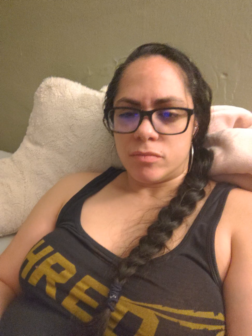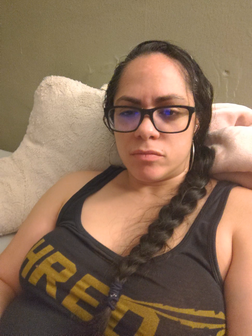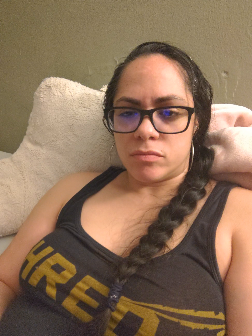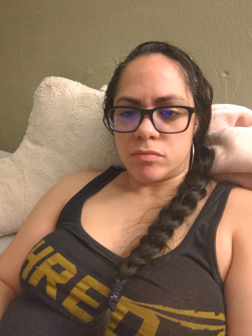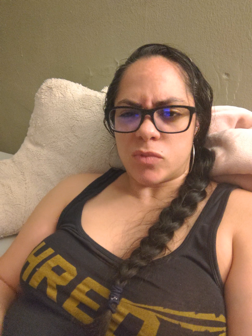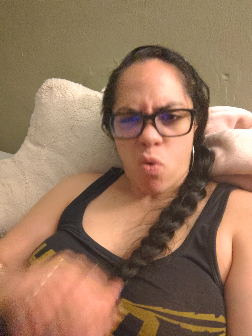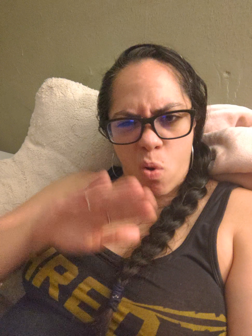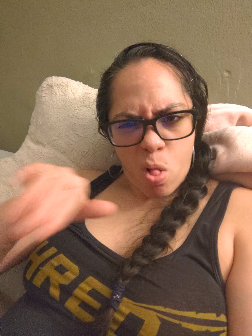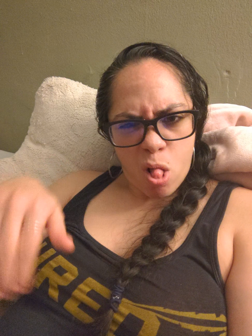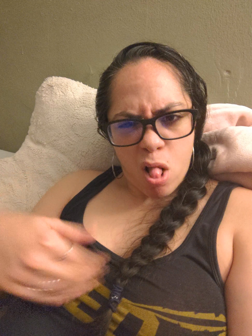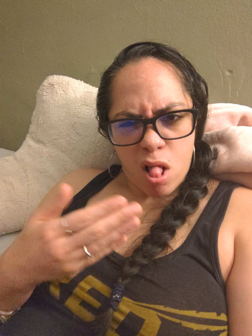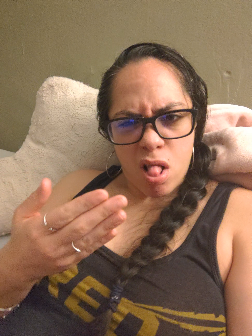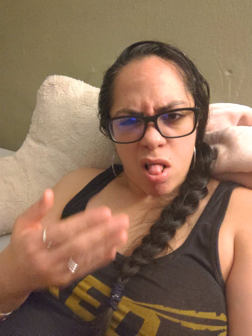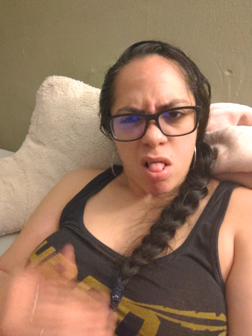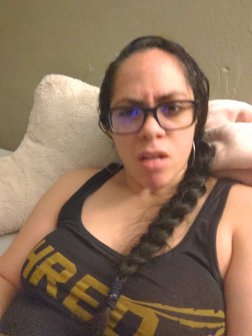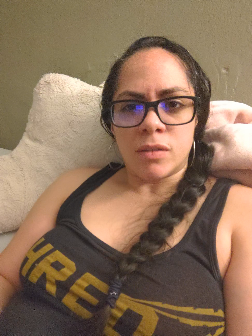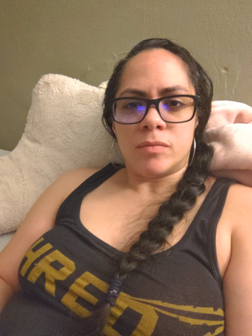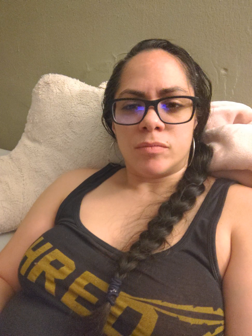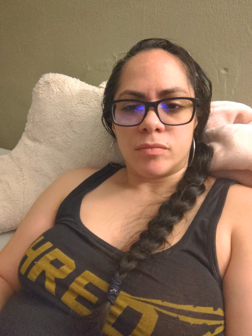all